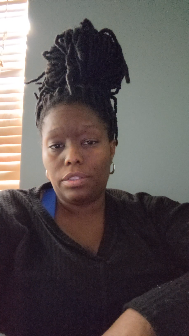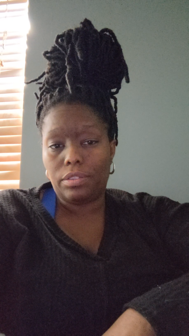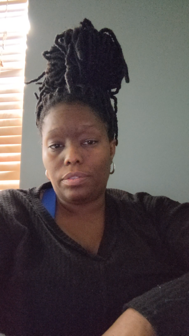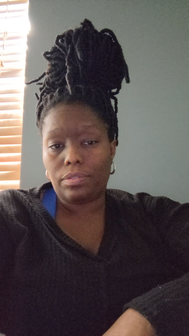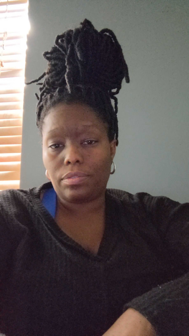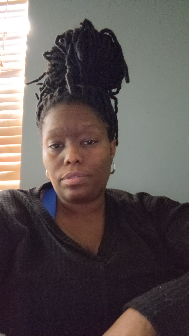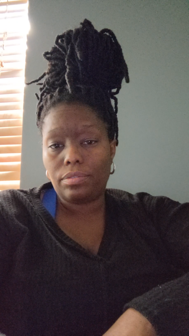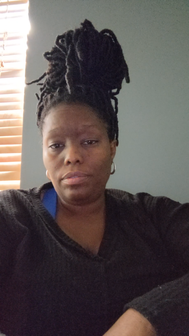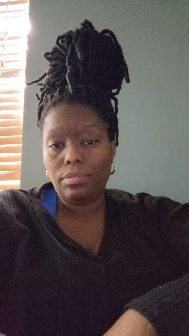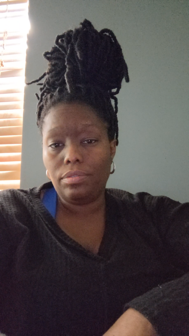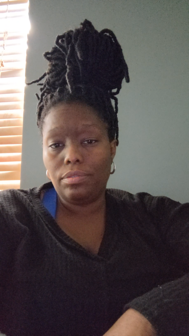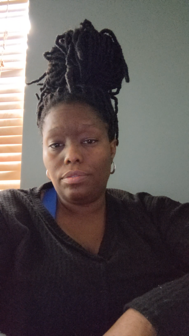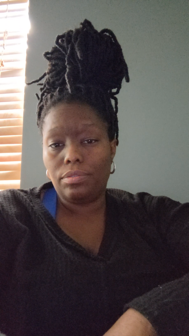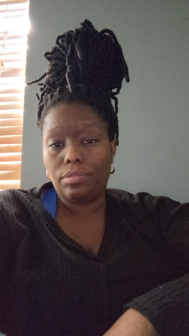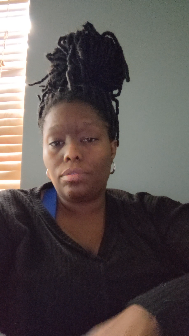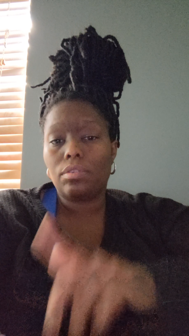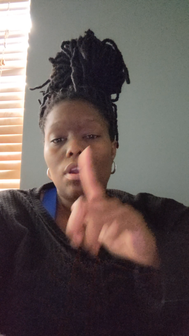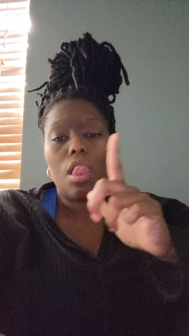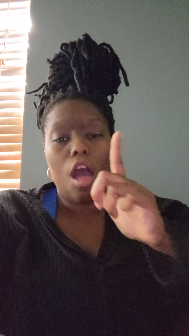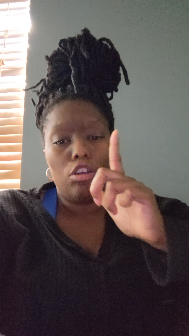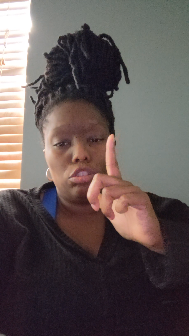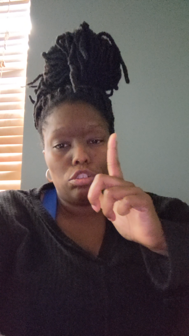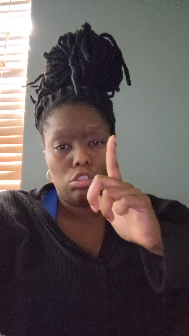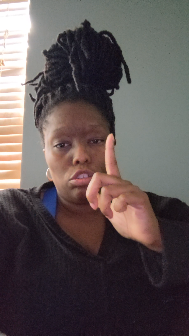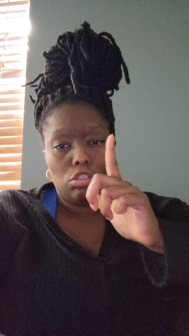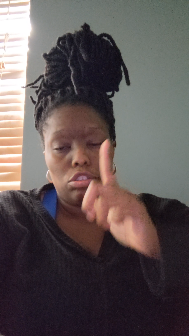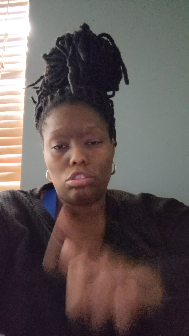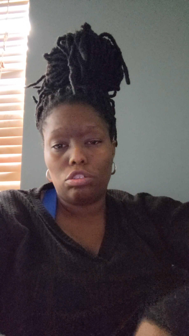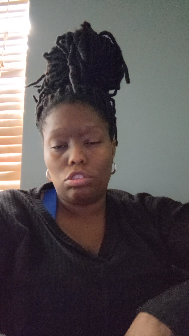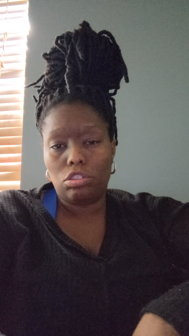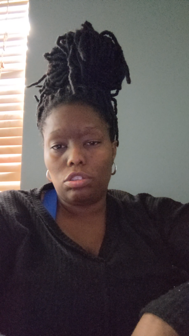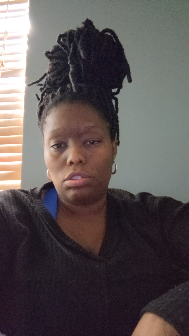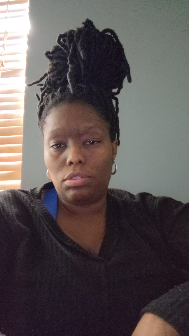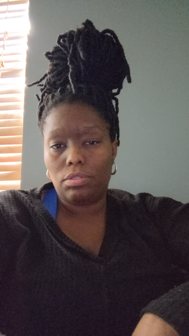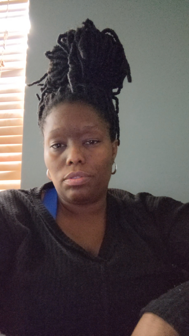lunch